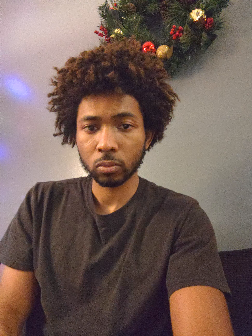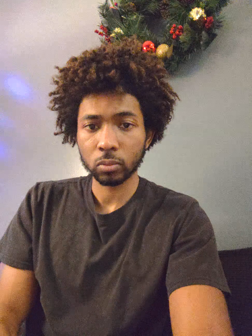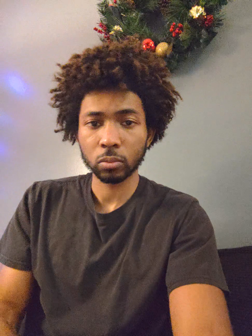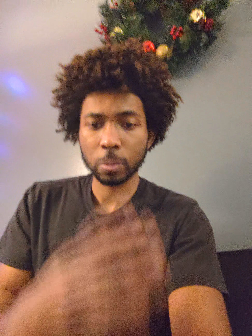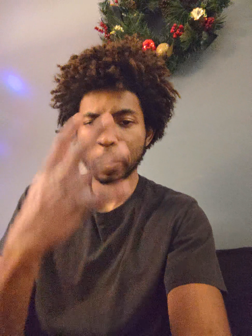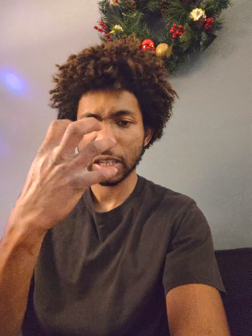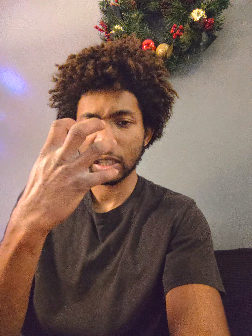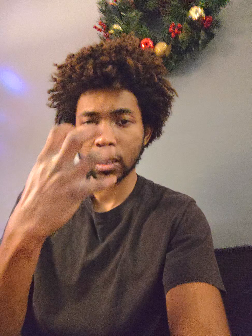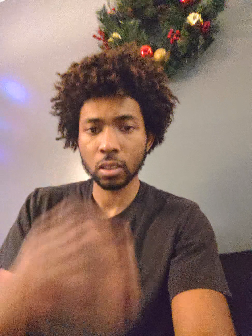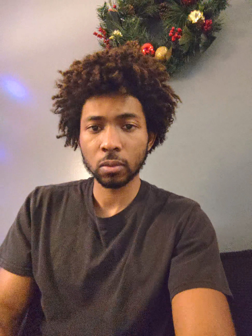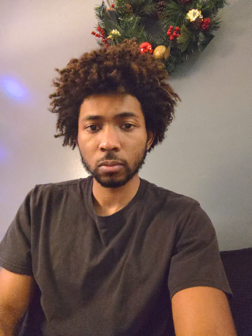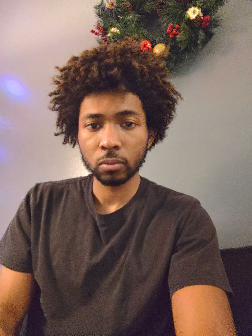mad